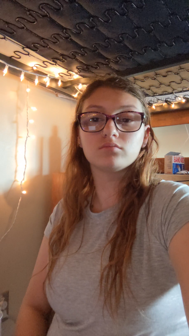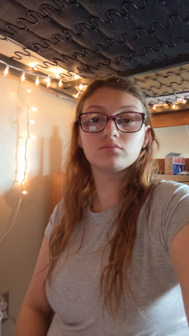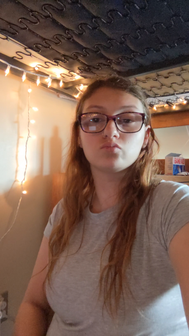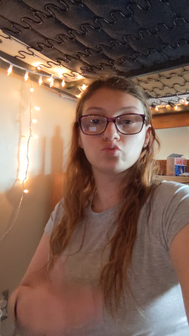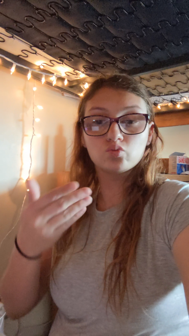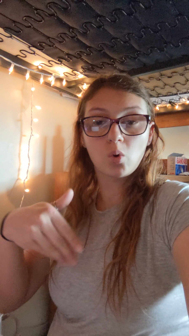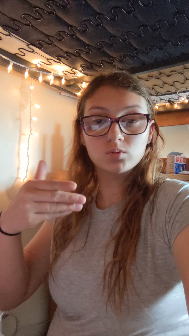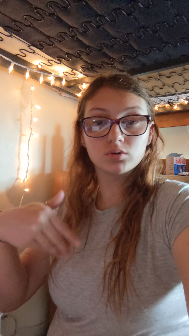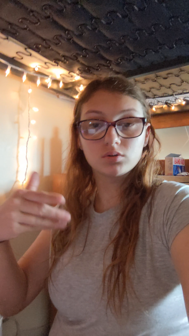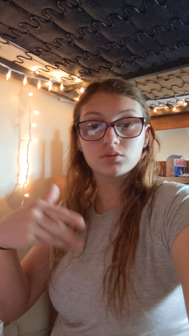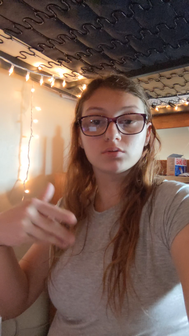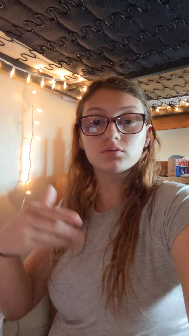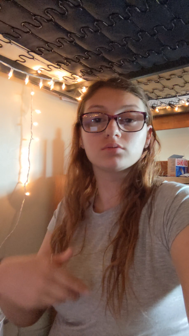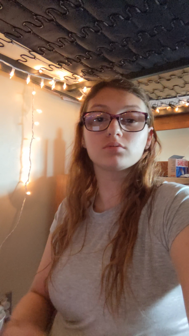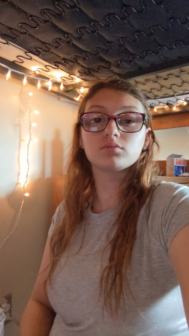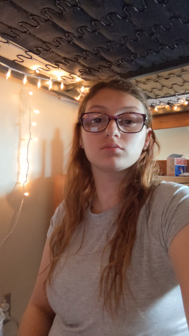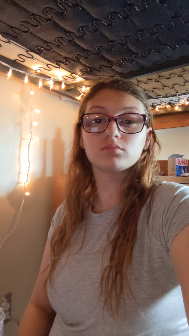shorts